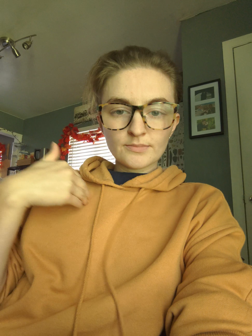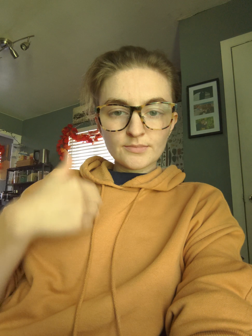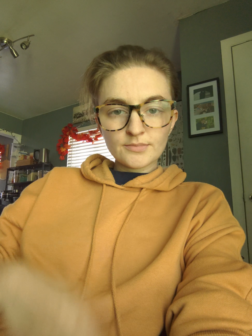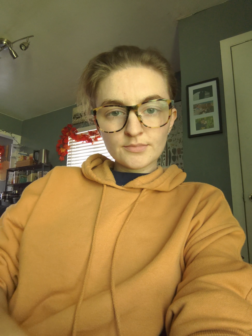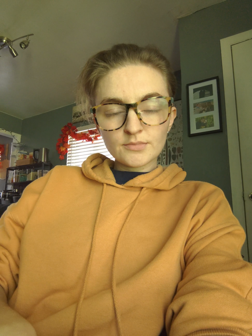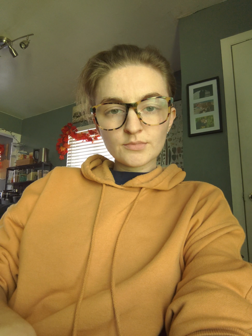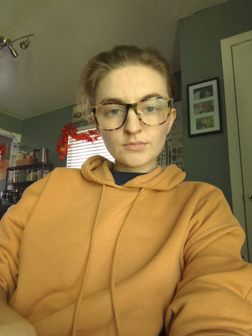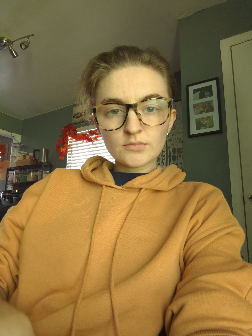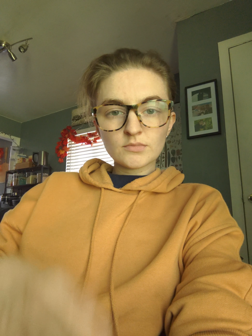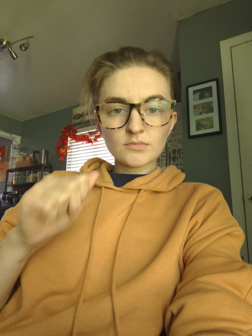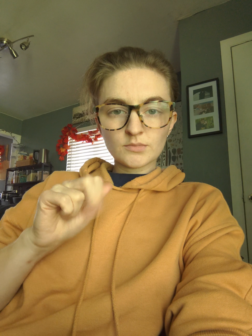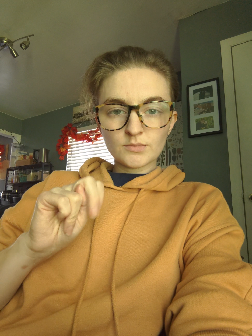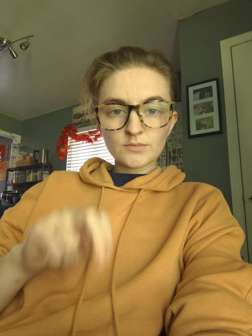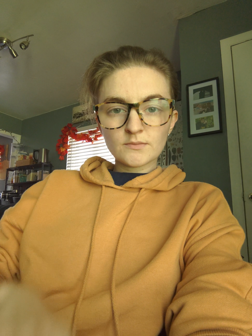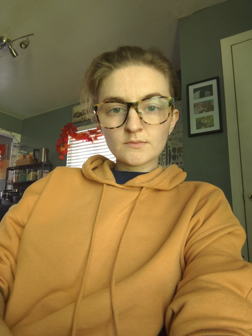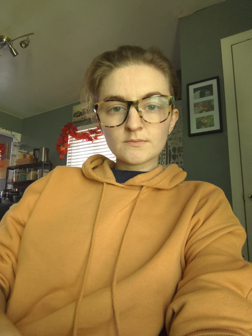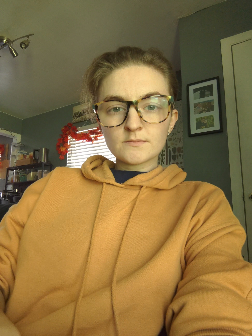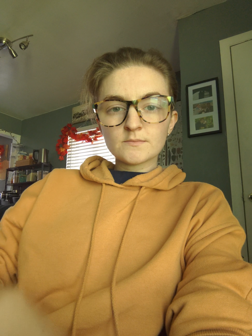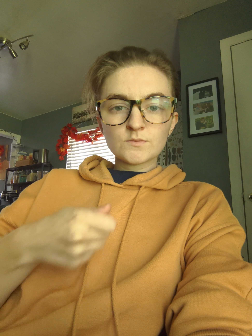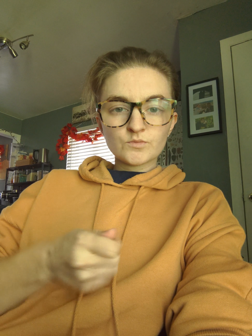an